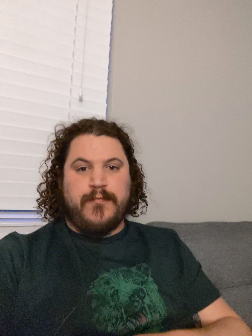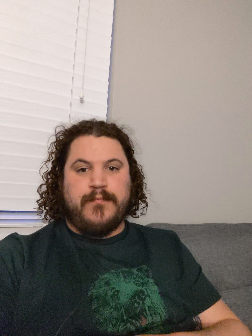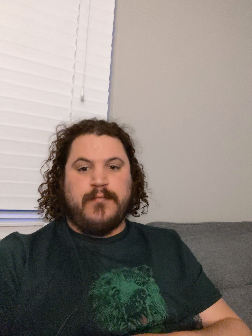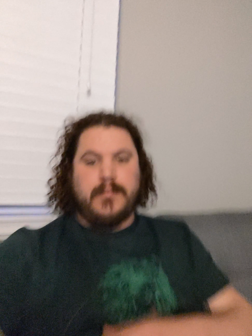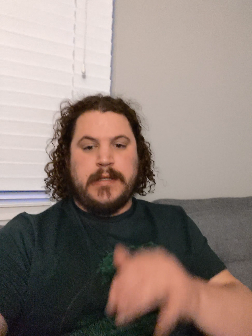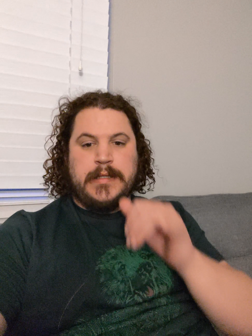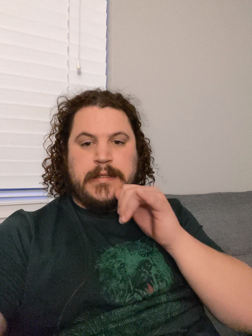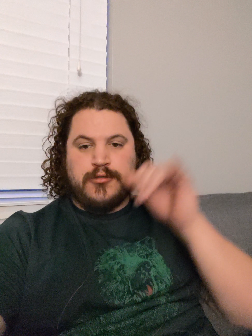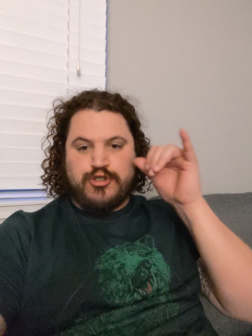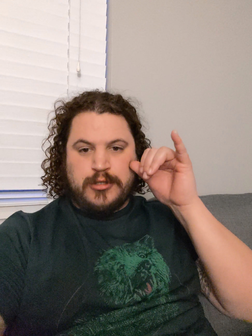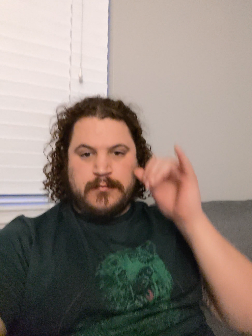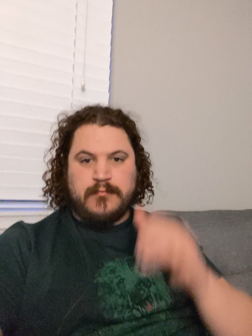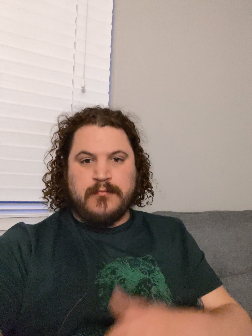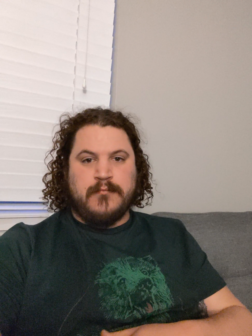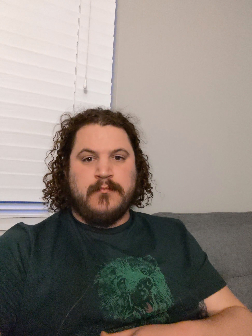yesterday